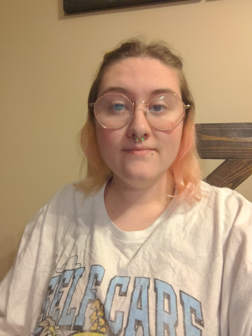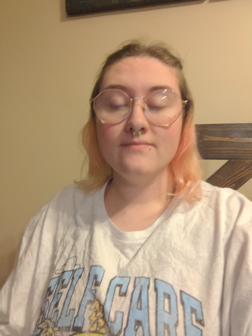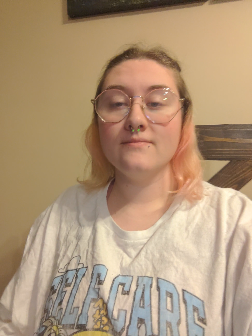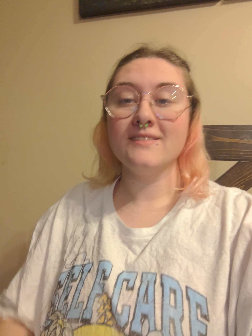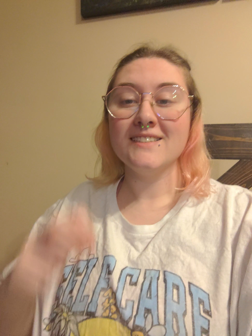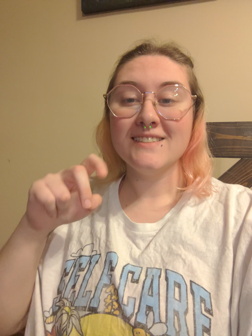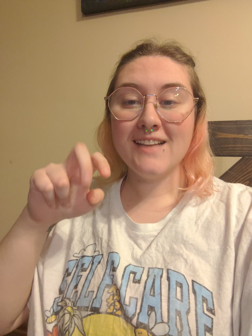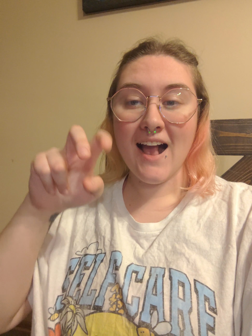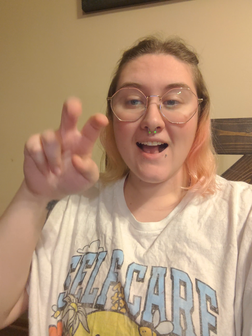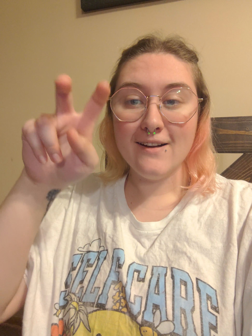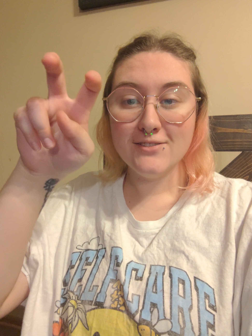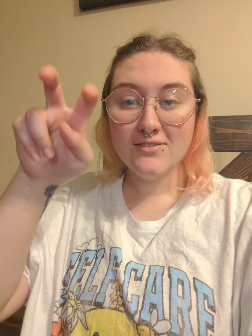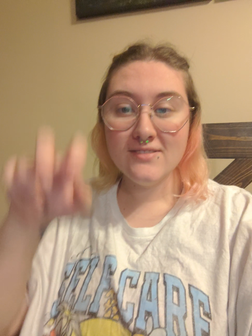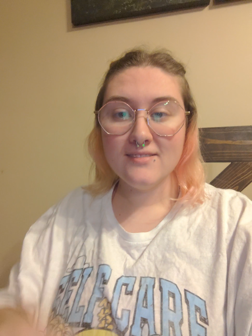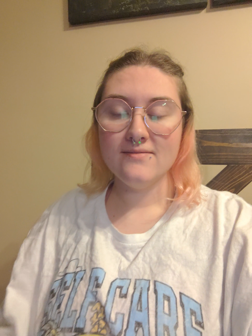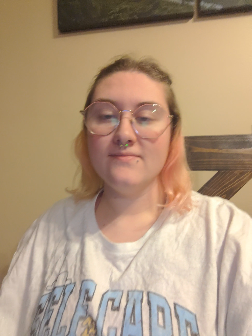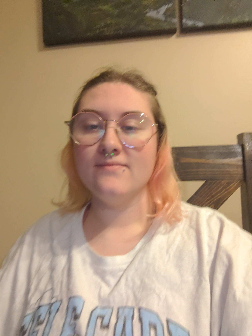stairs